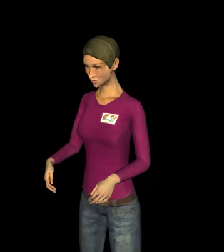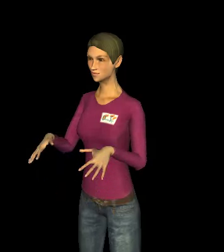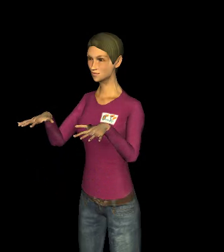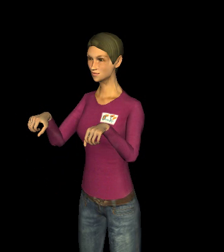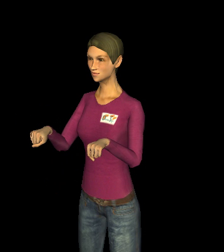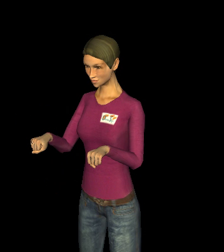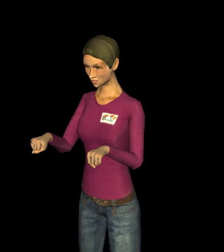مشغول